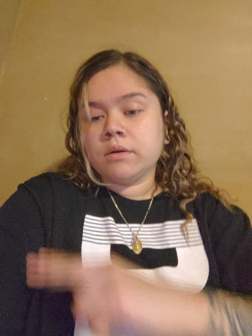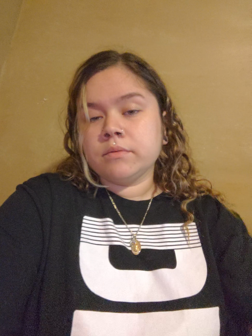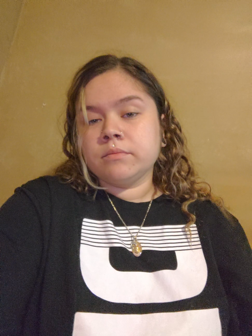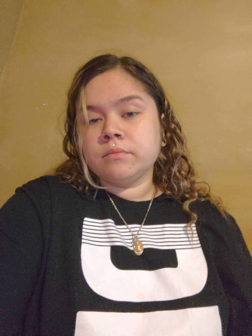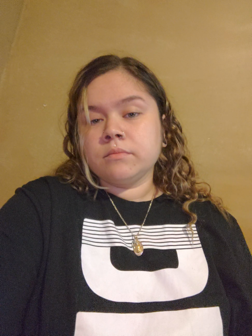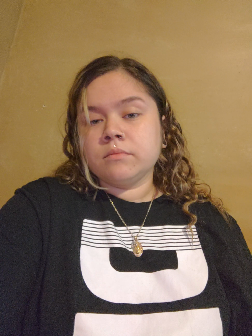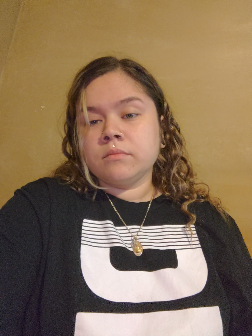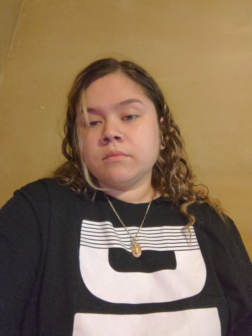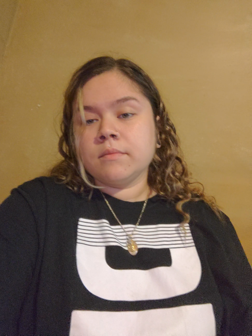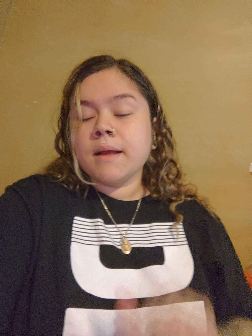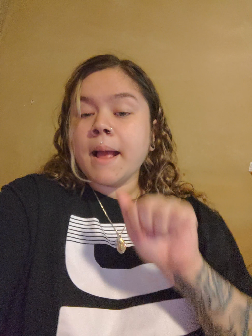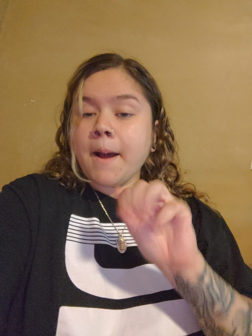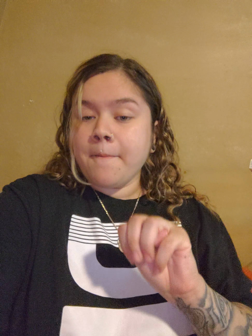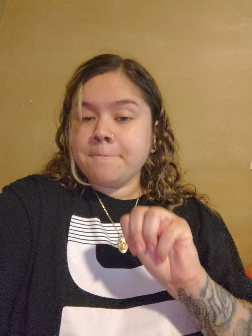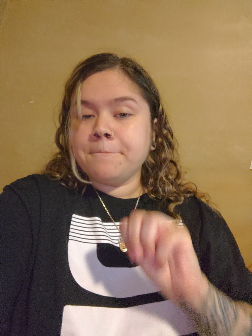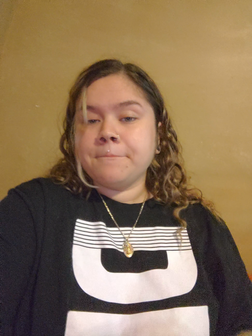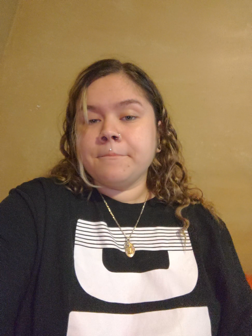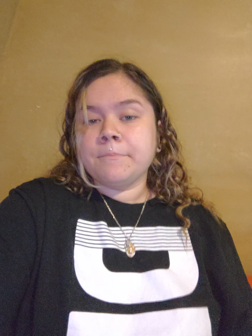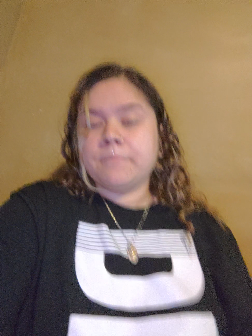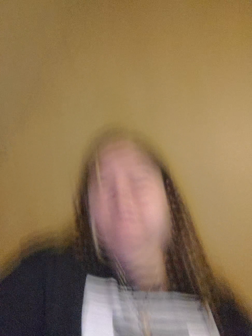am